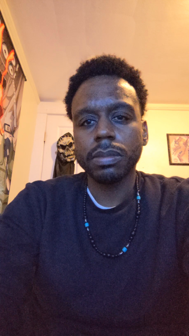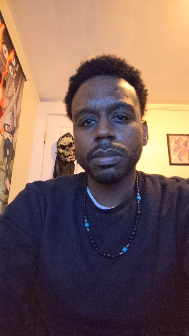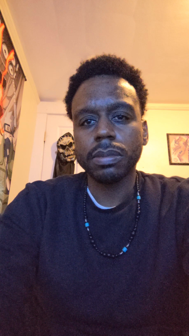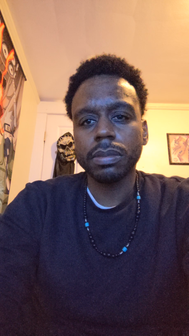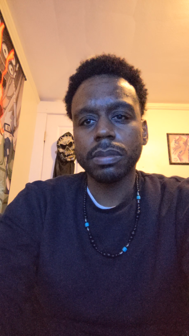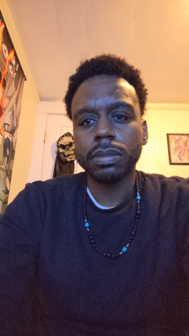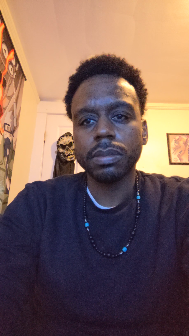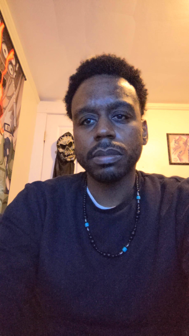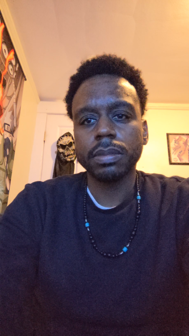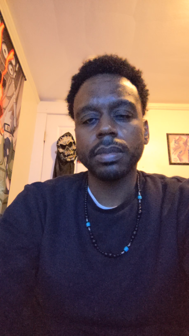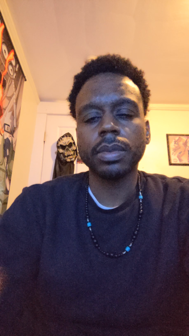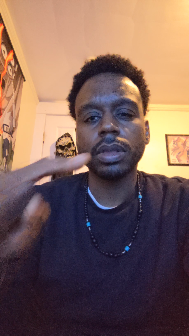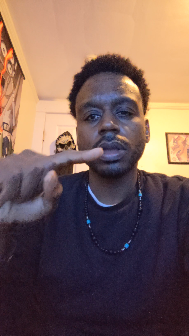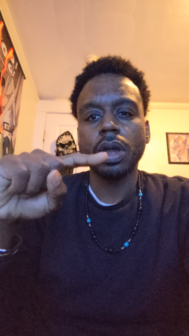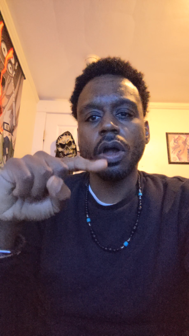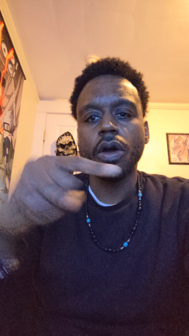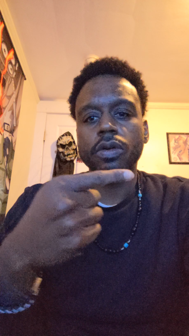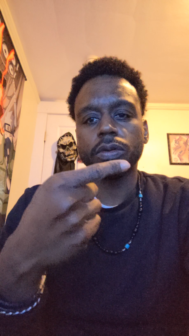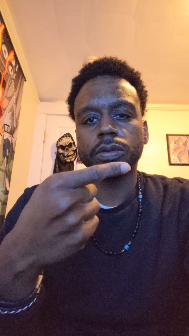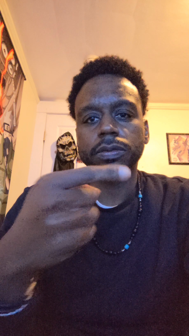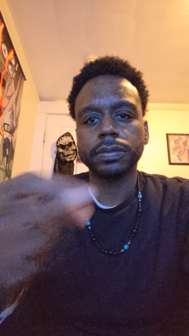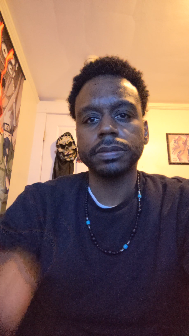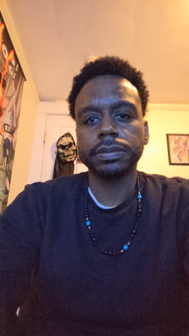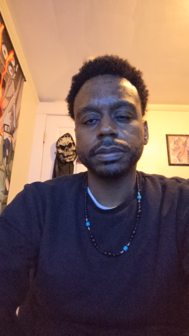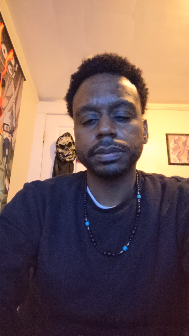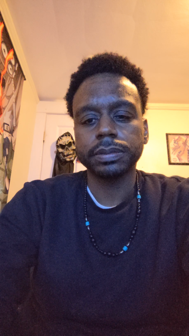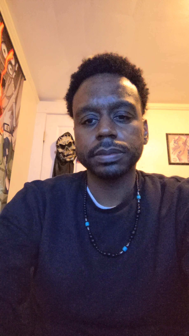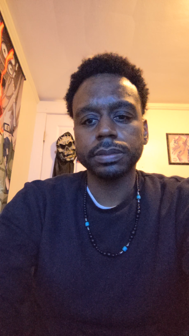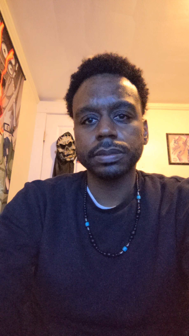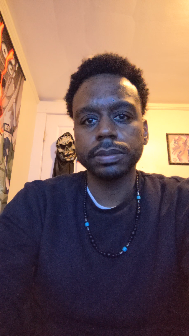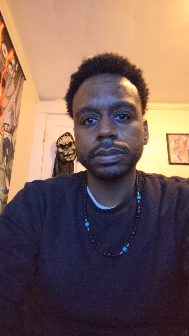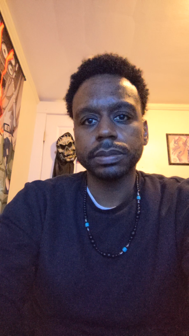hurt